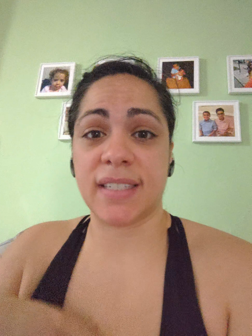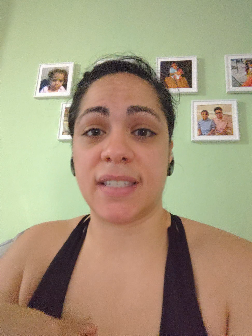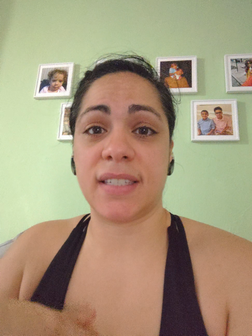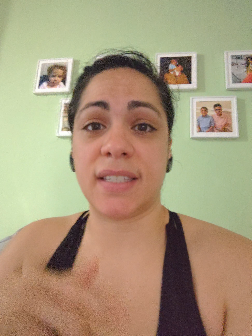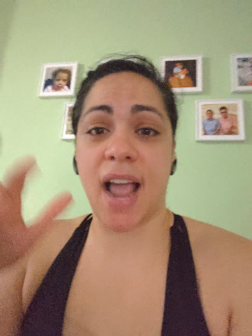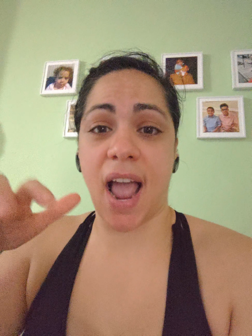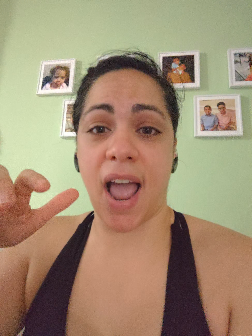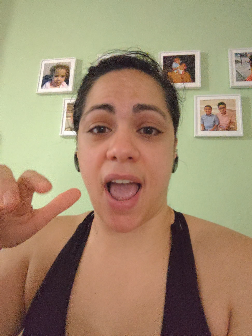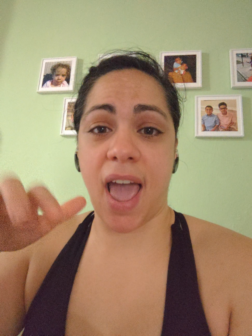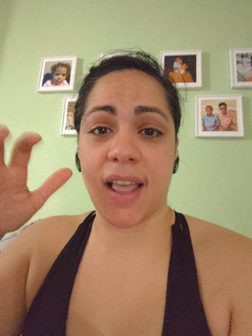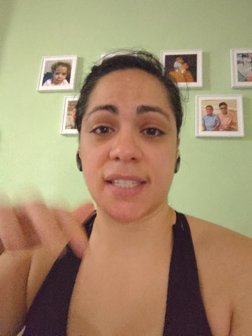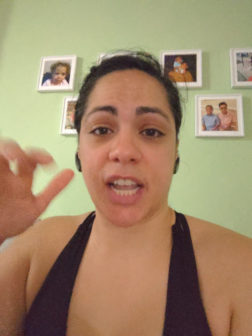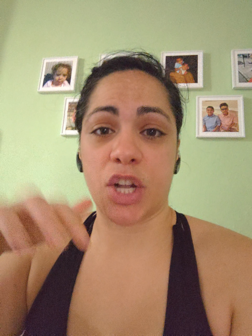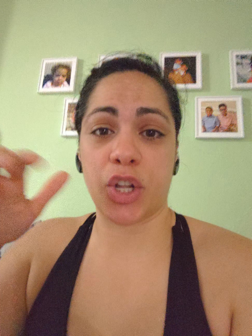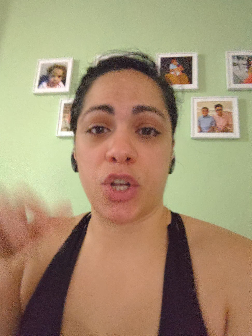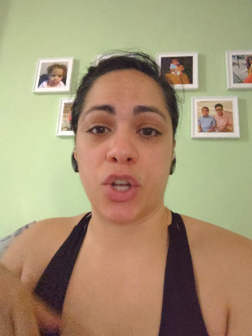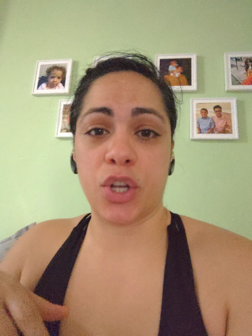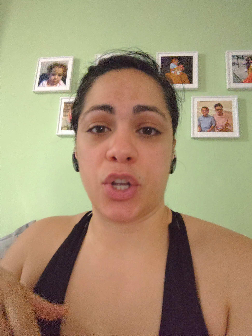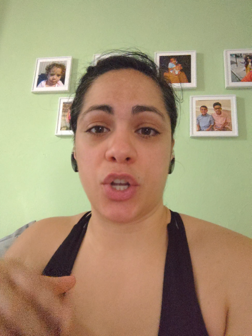alligator